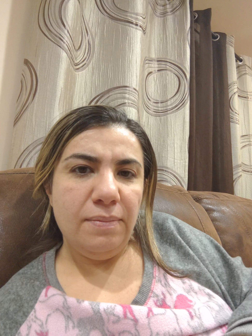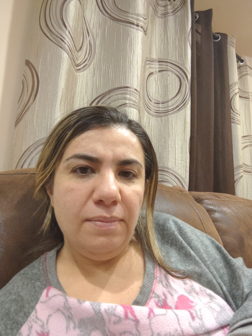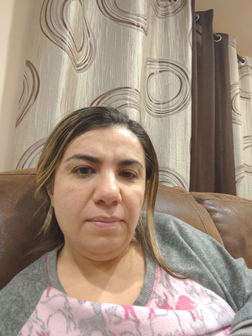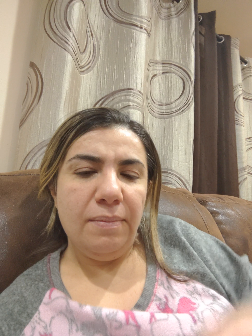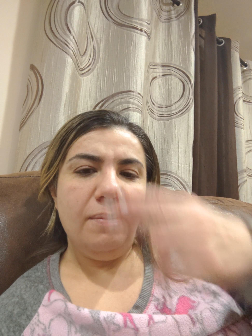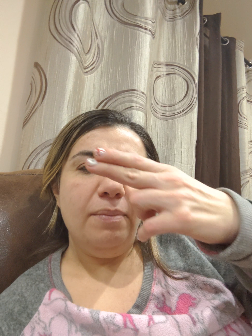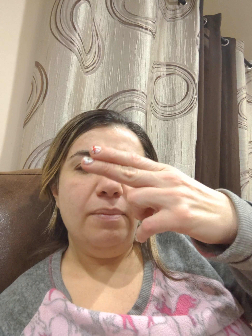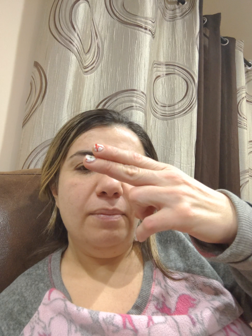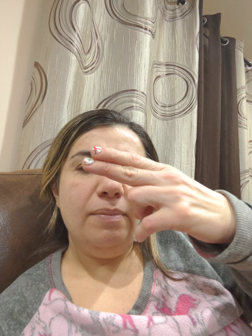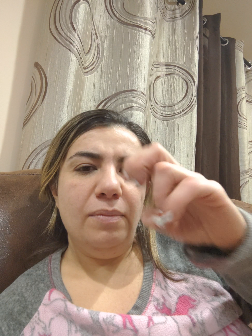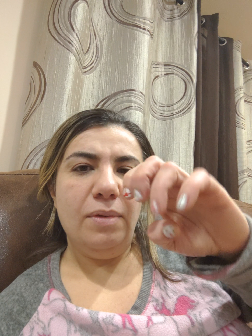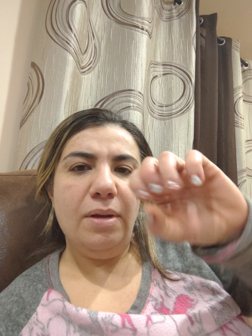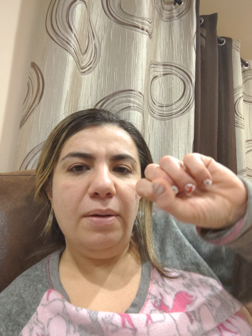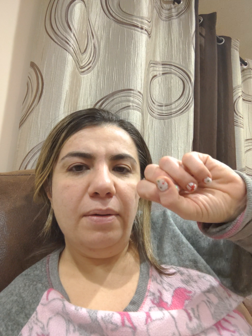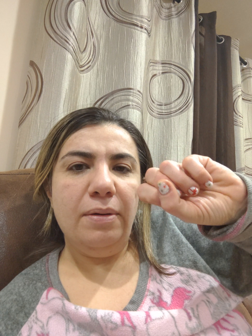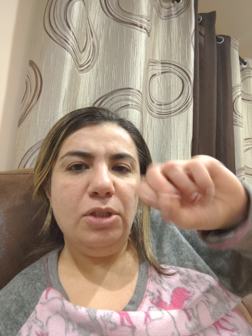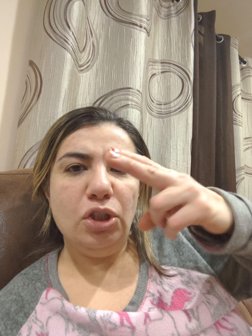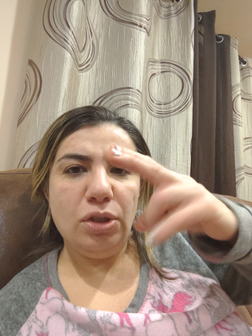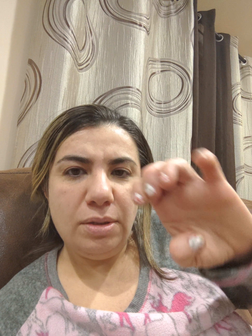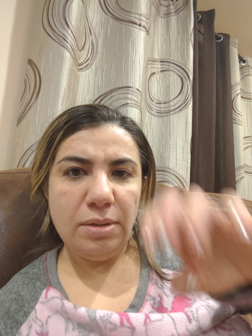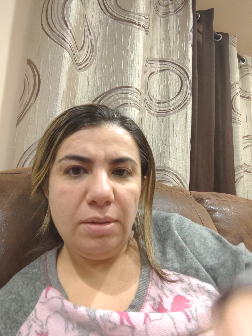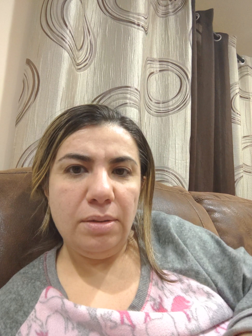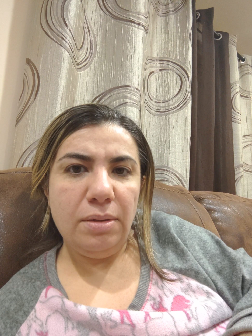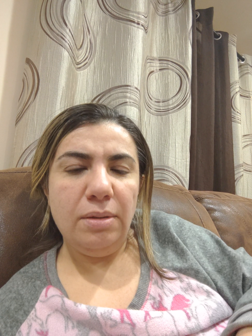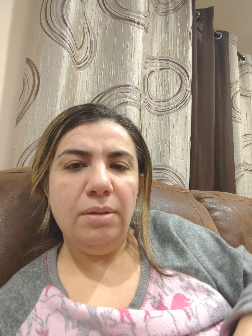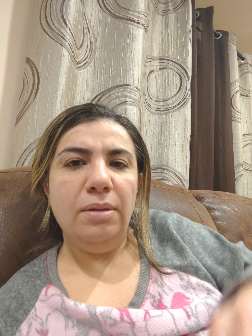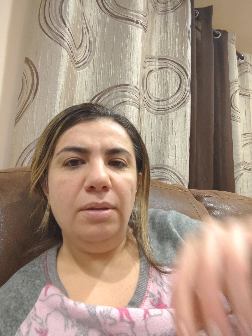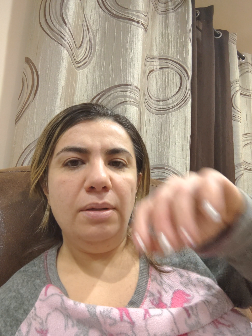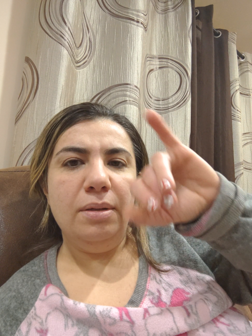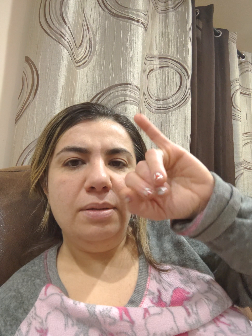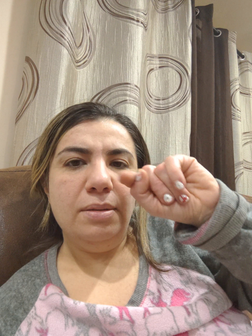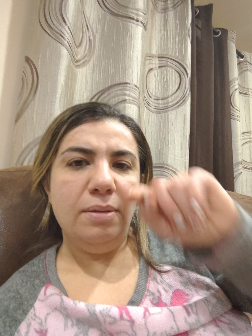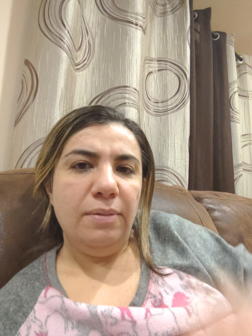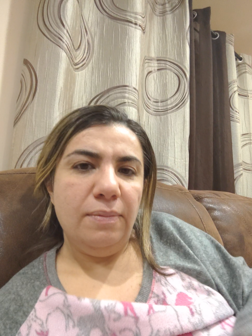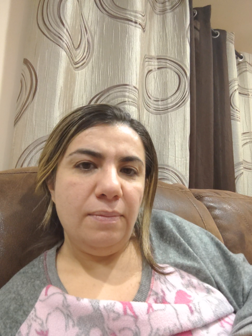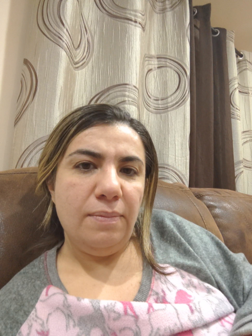he/she/it